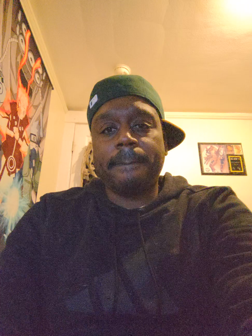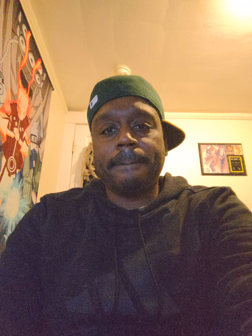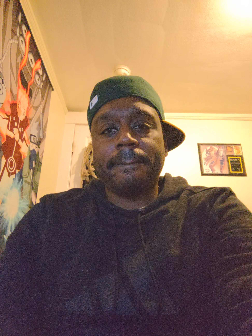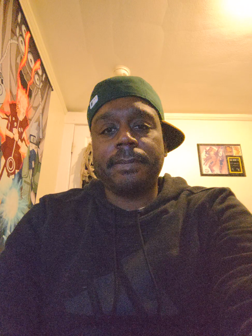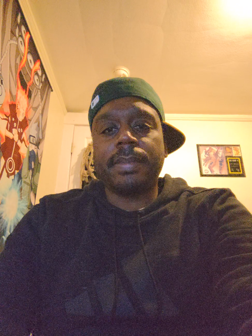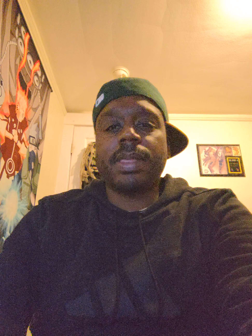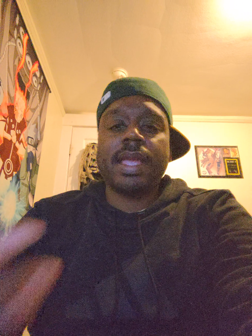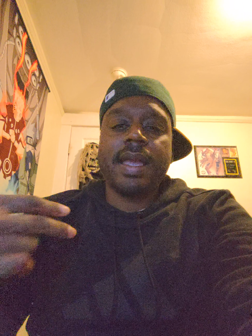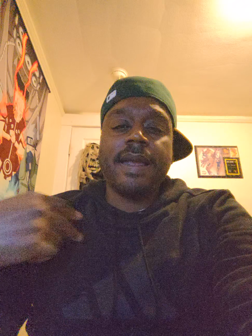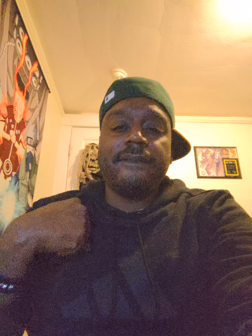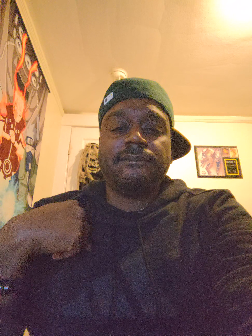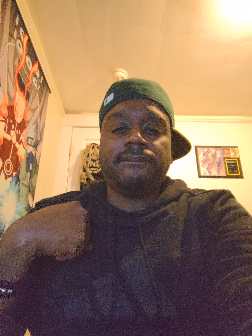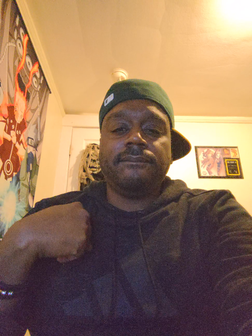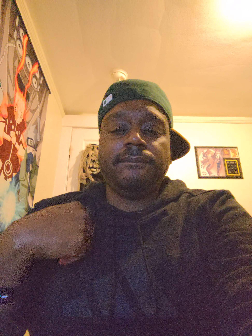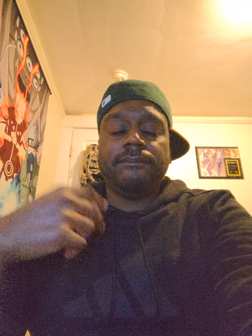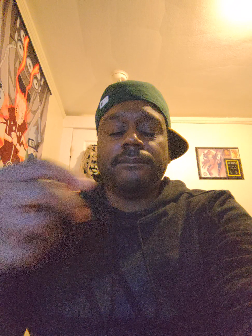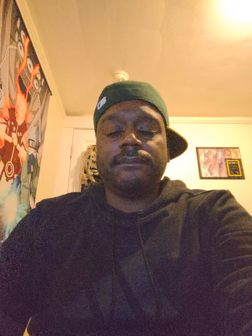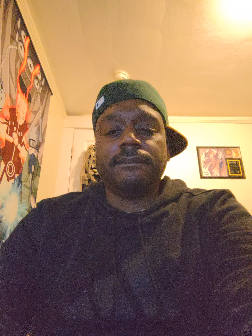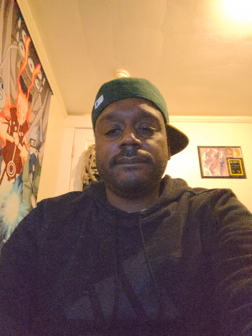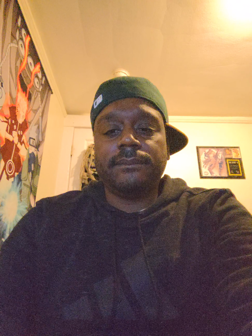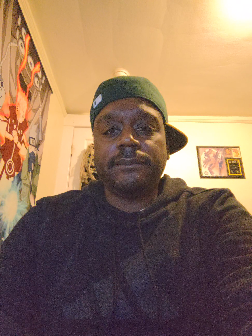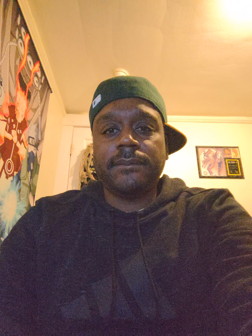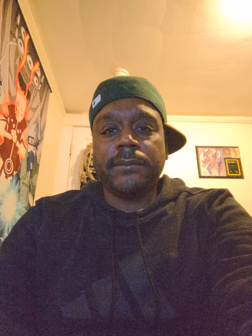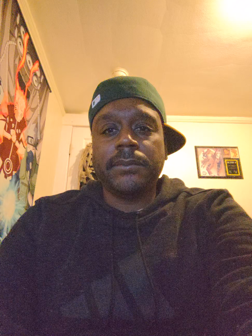have